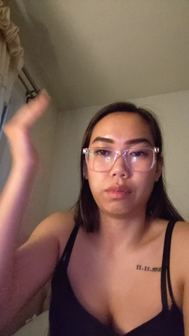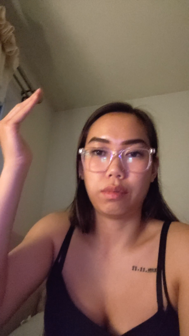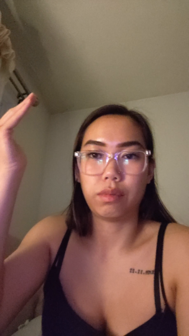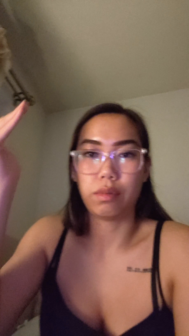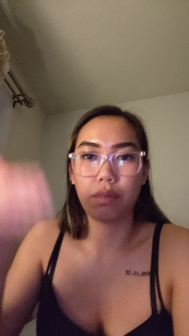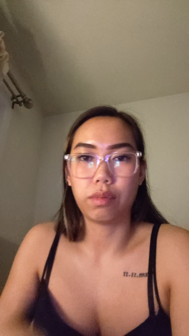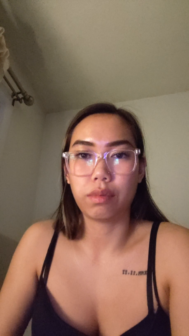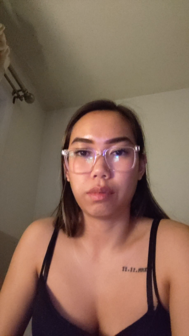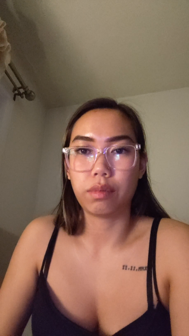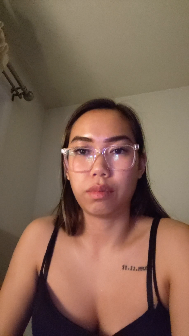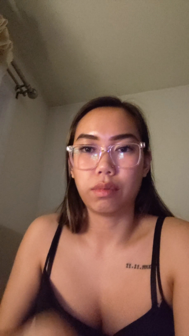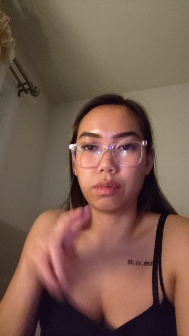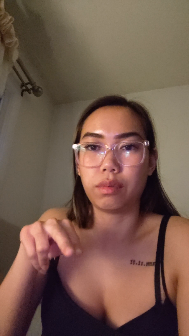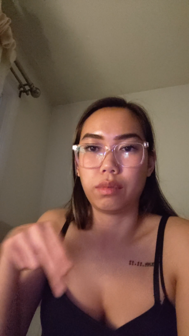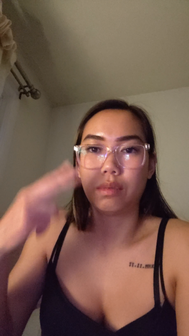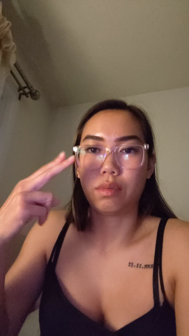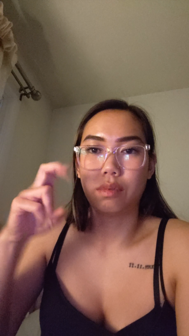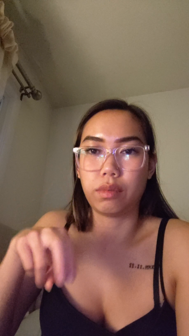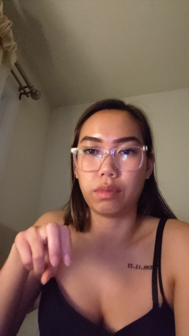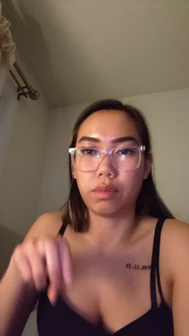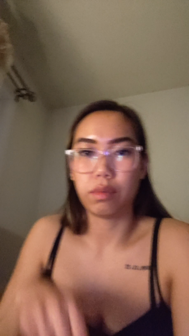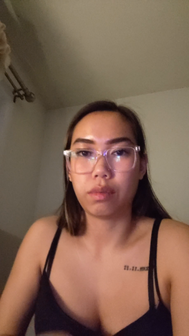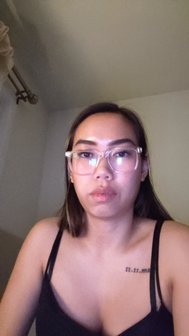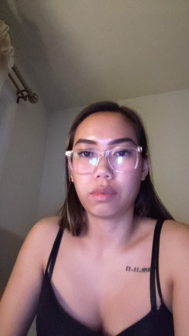high chair